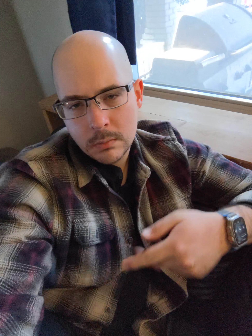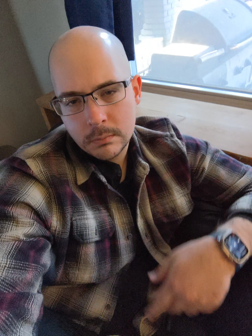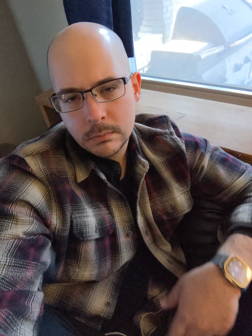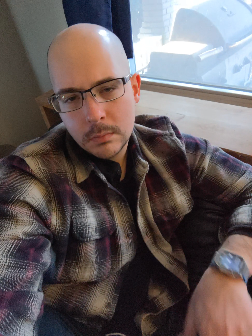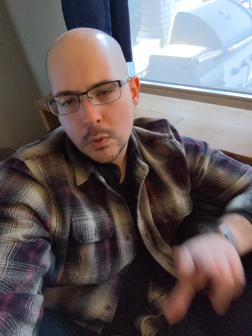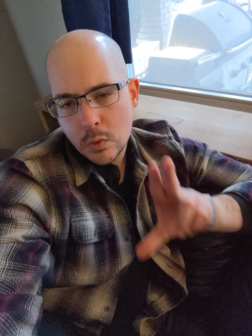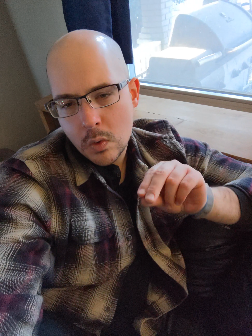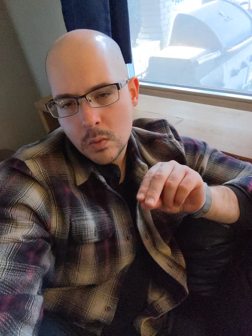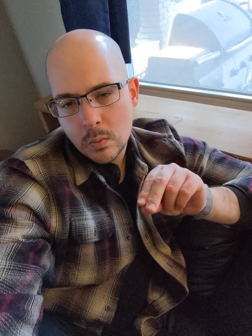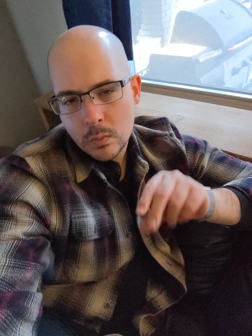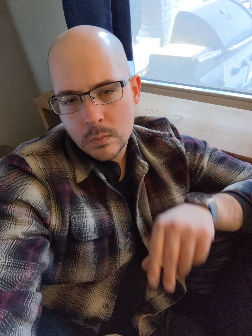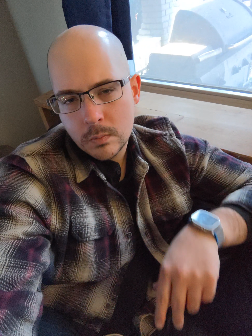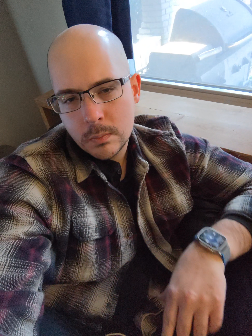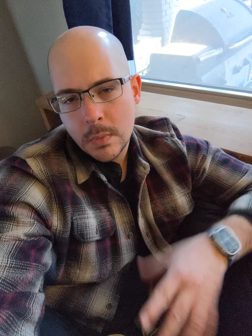no